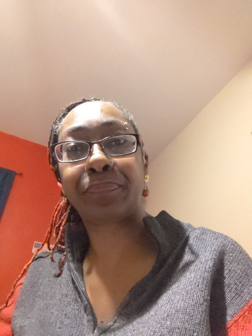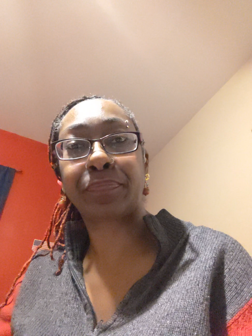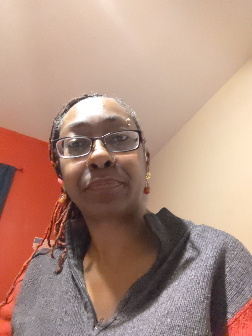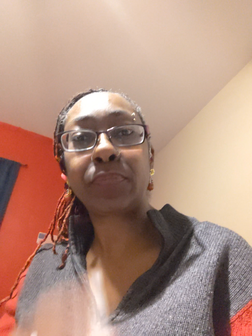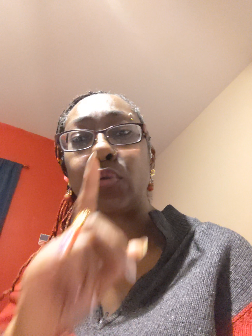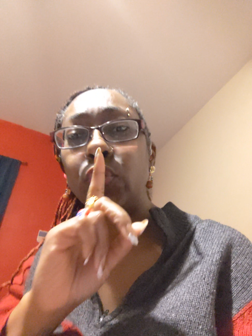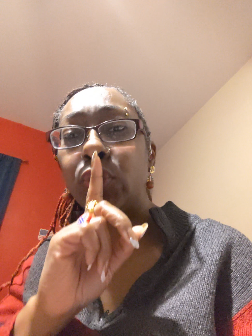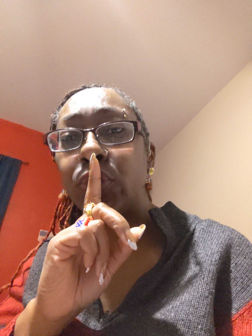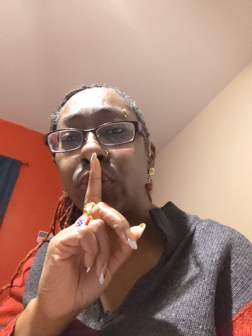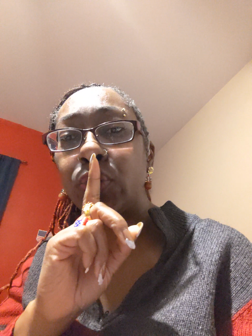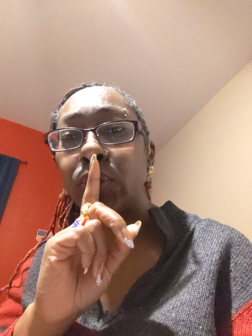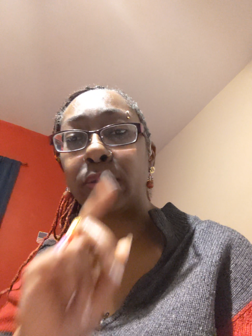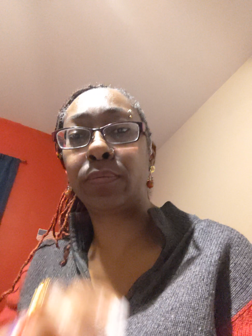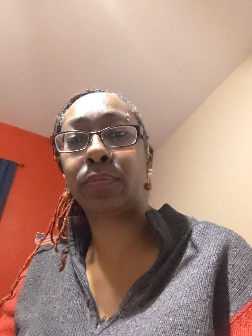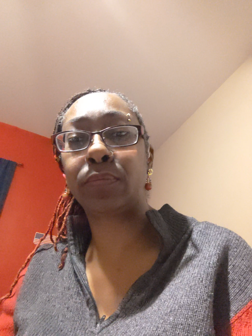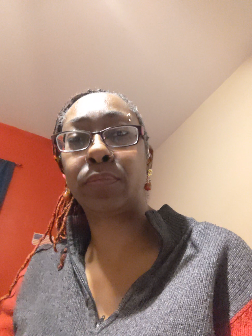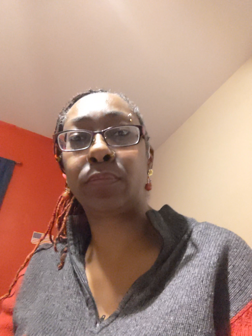shhh